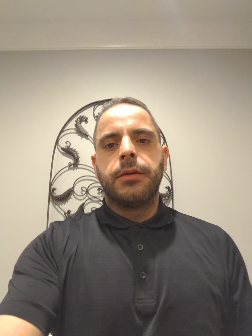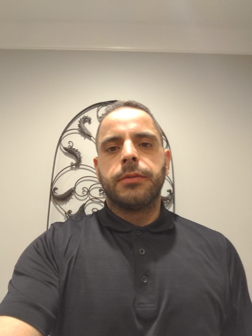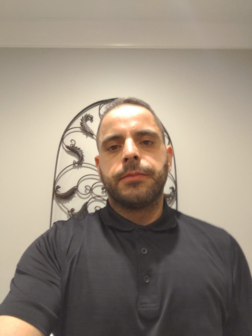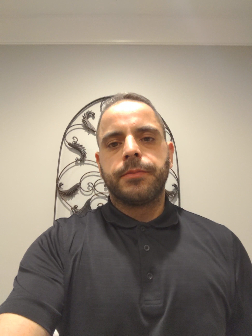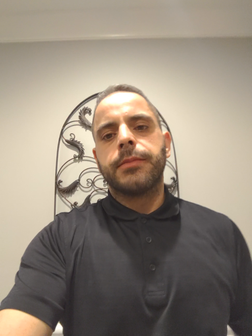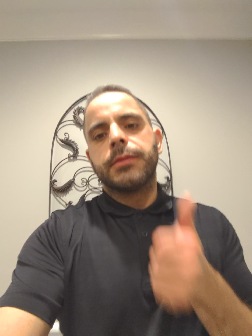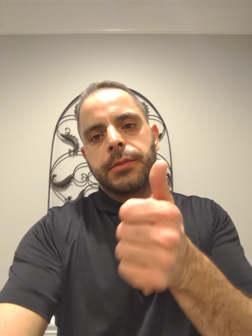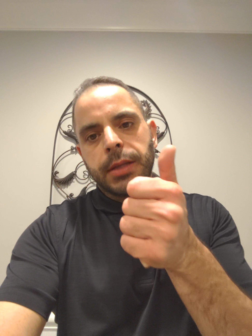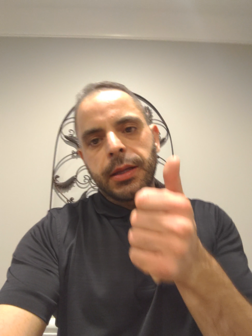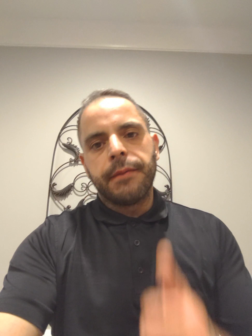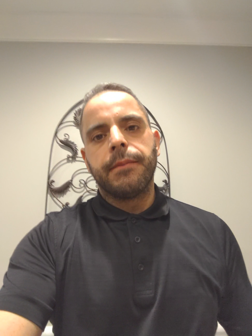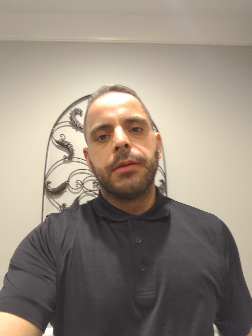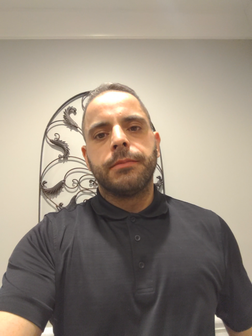yourself